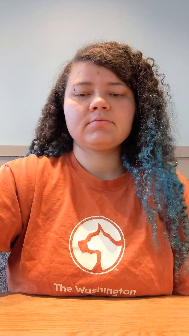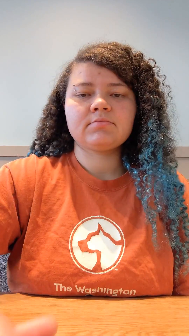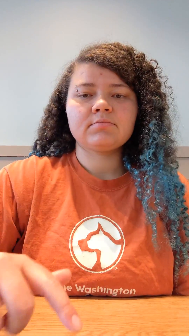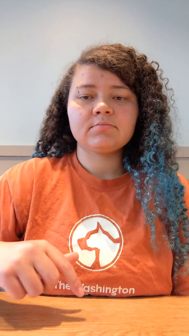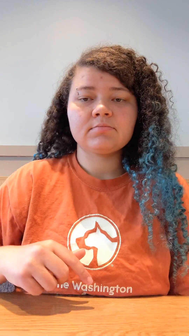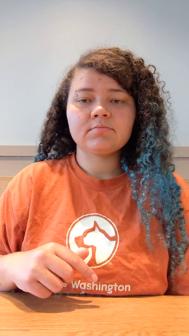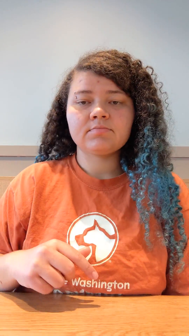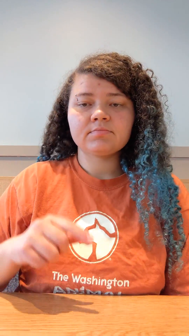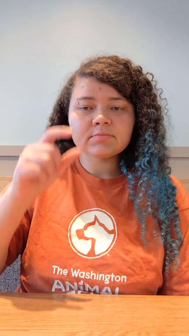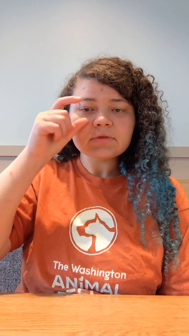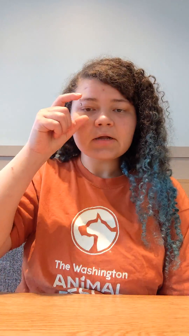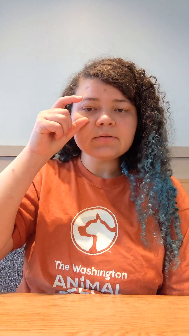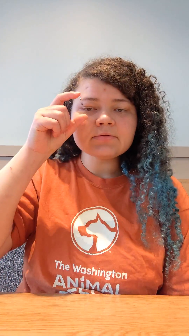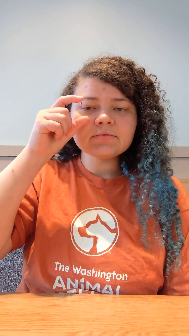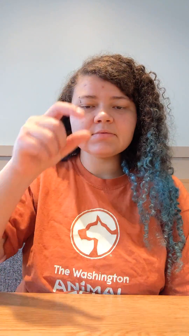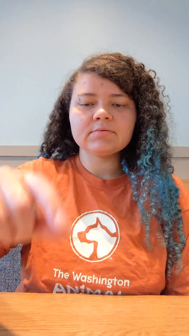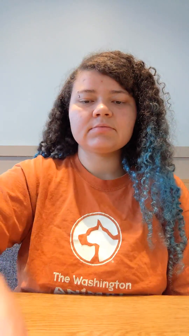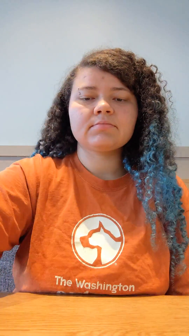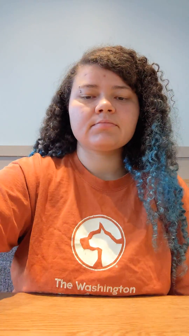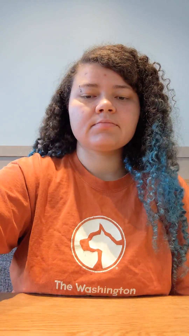glasses